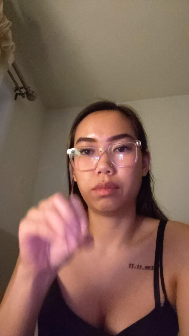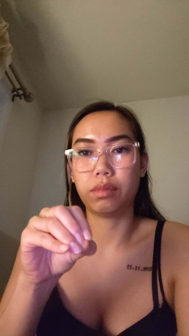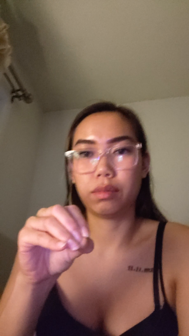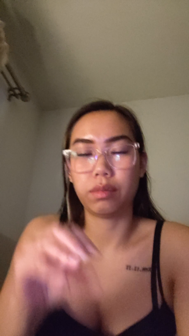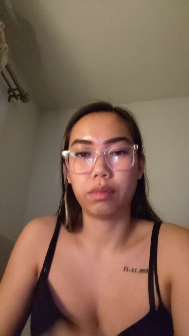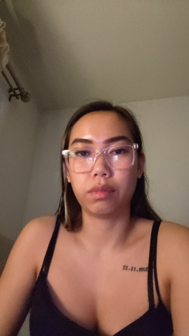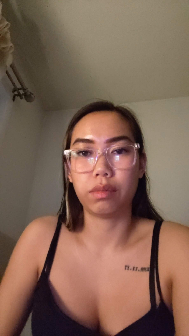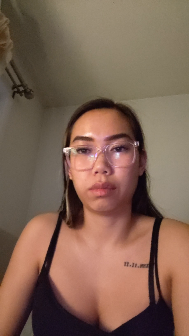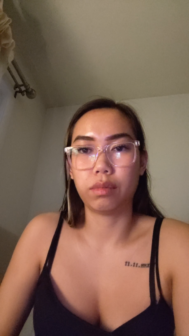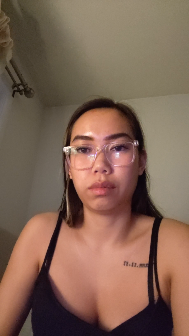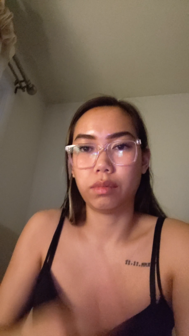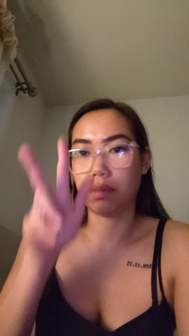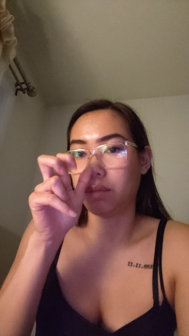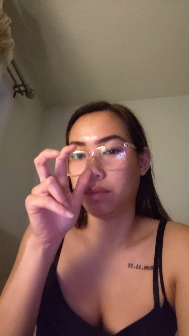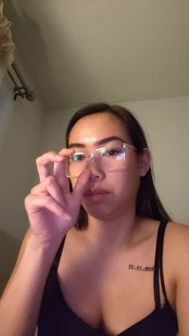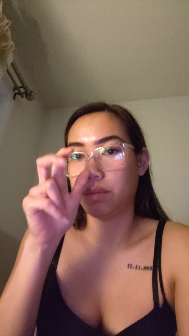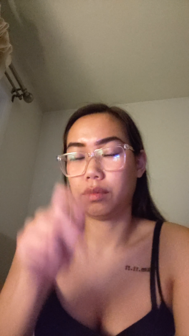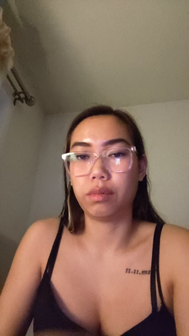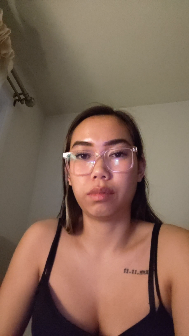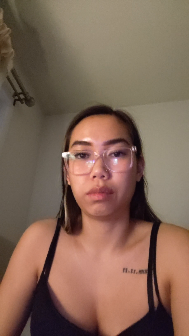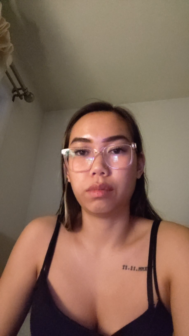ant